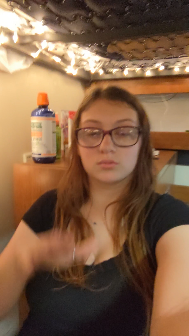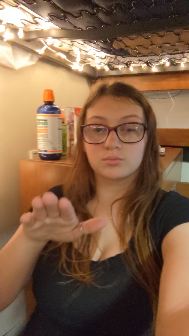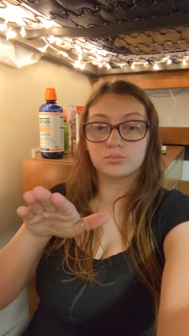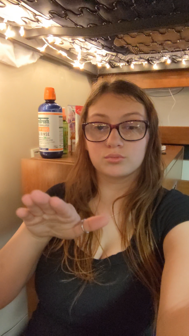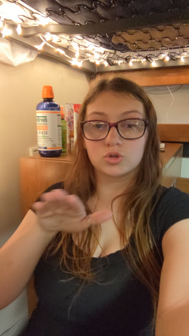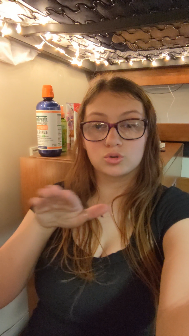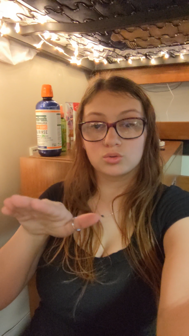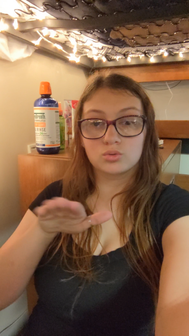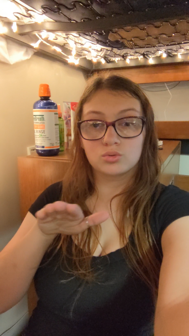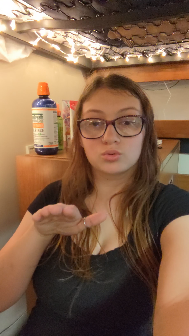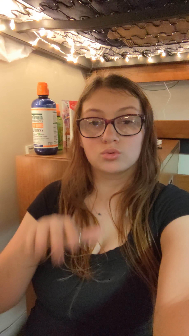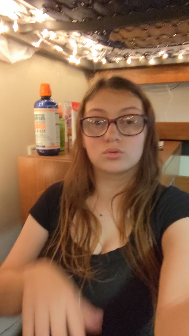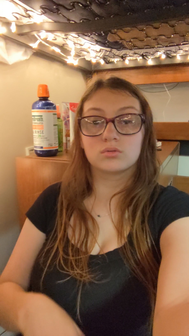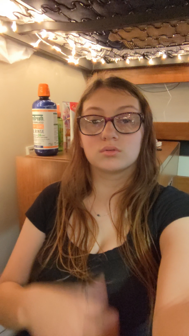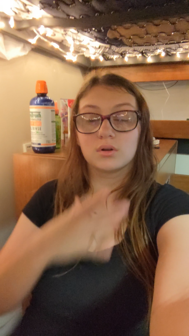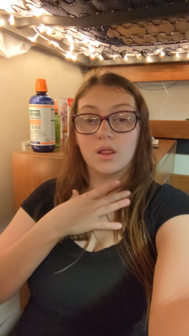penguin